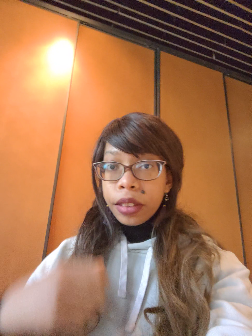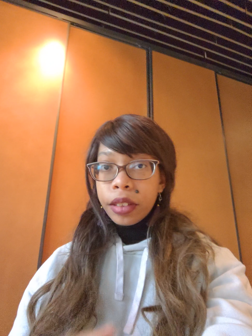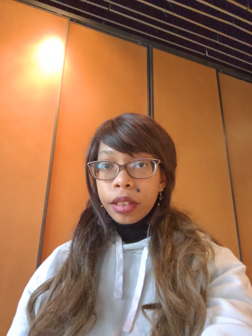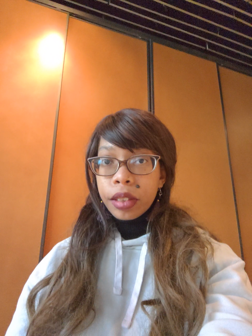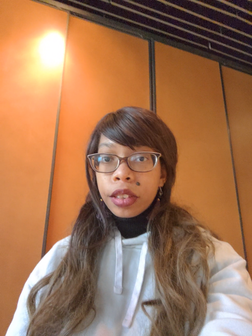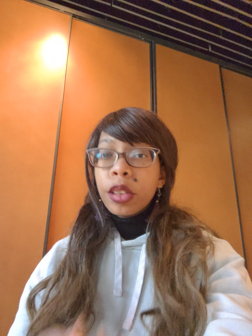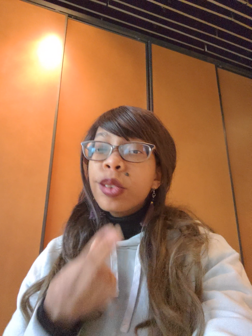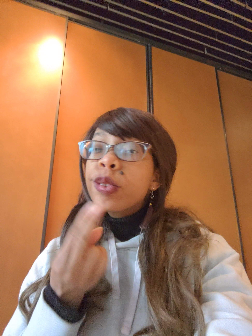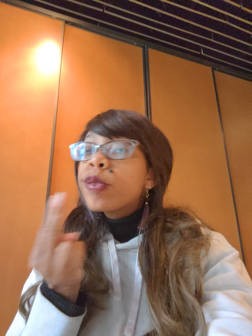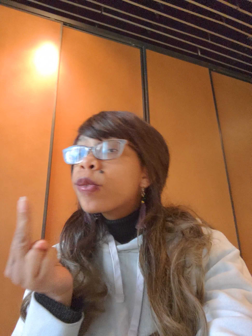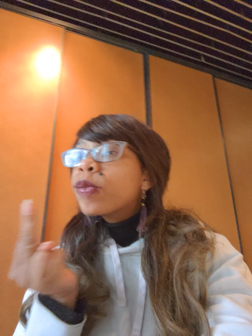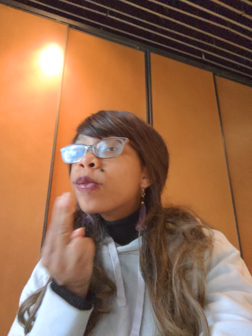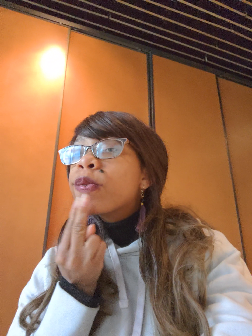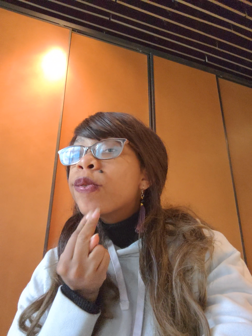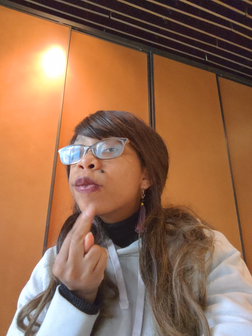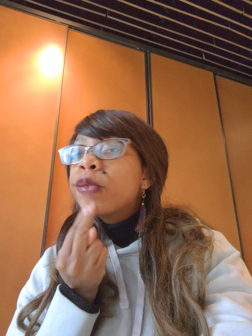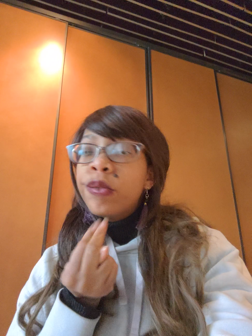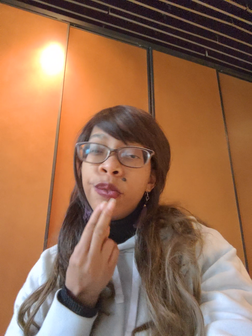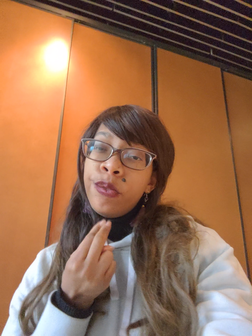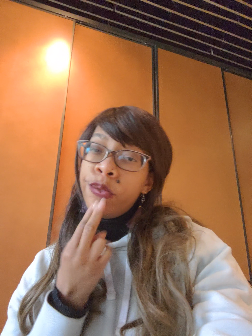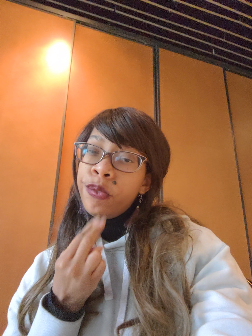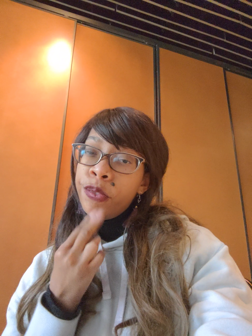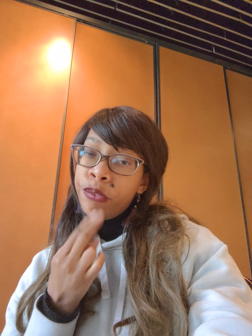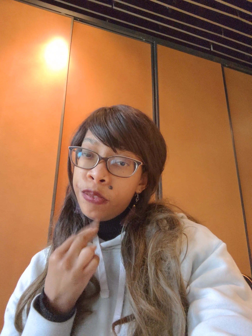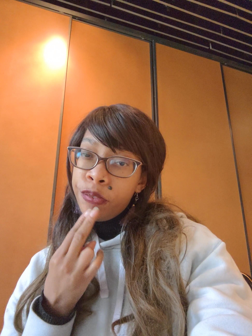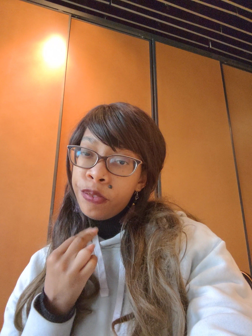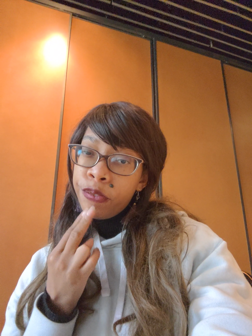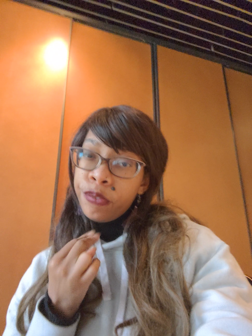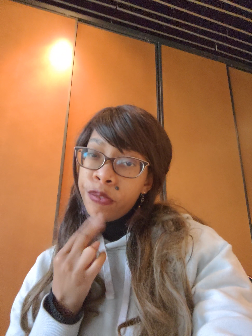cute